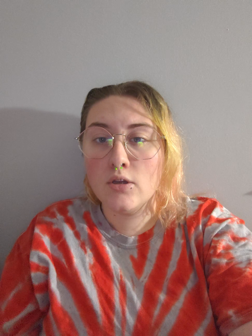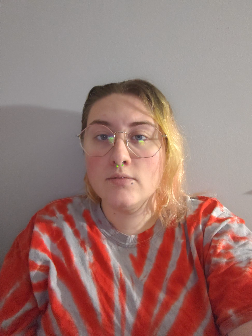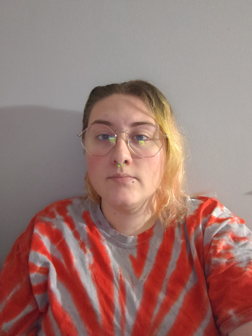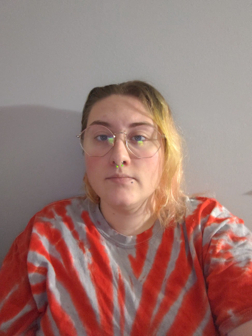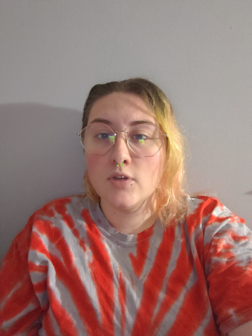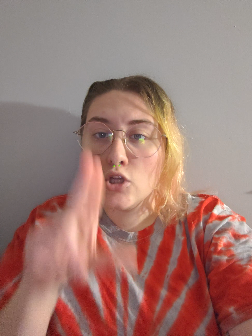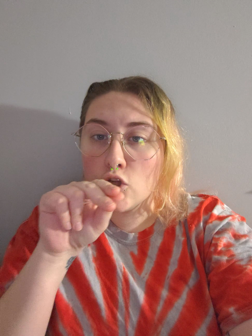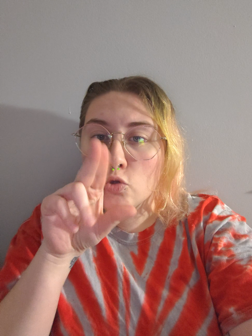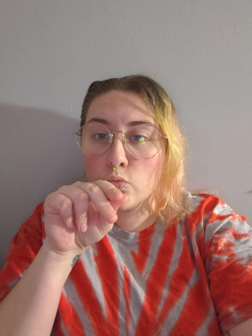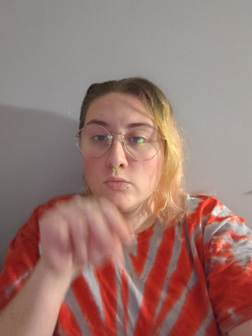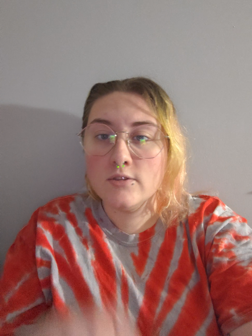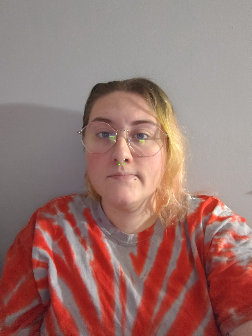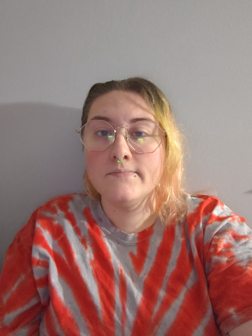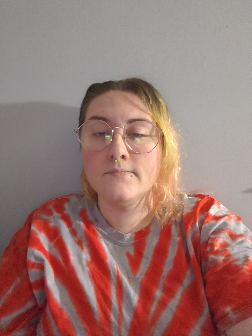goose